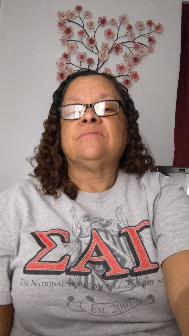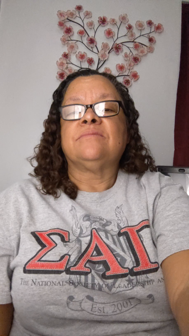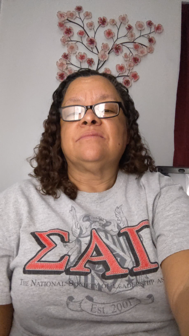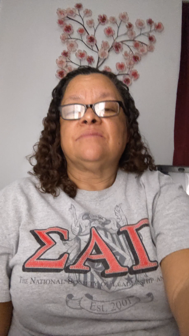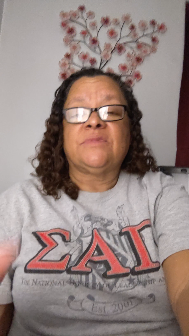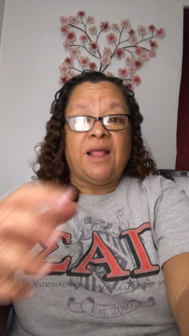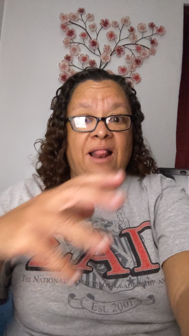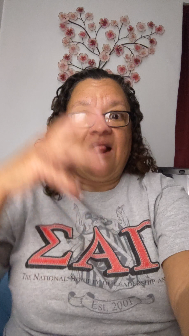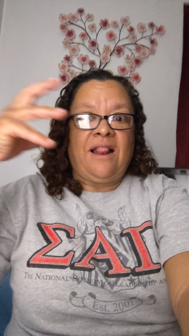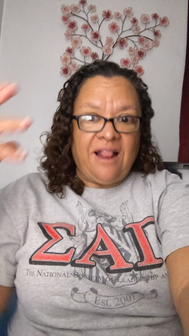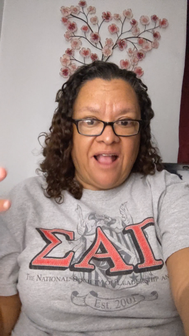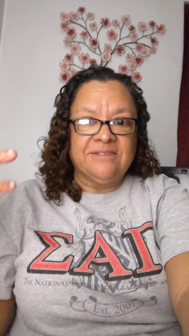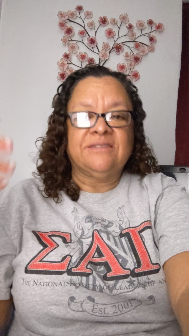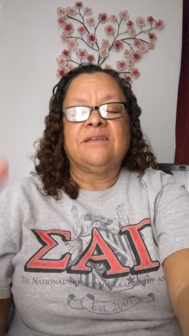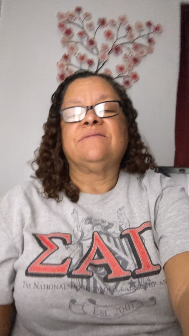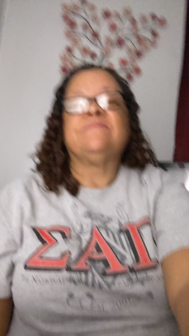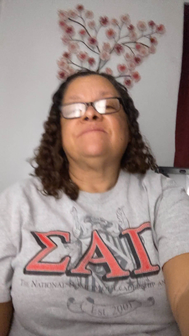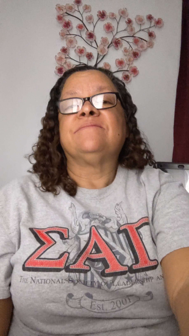a lot